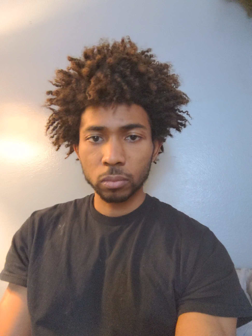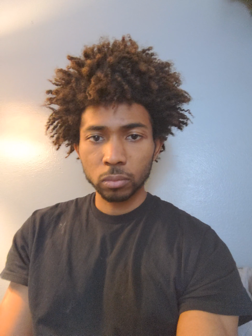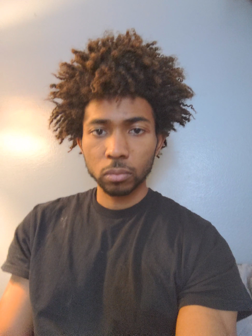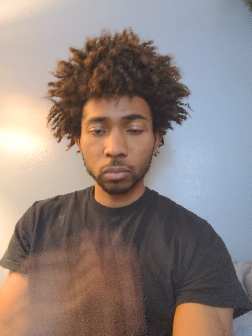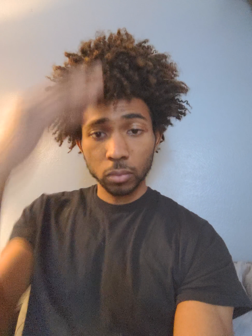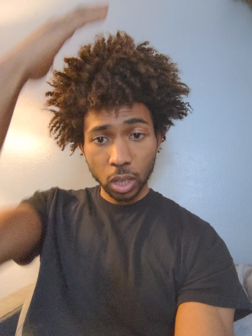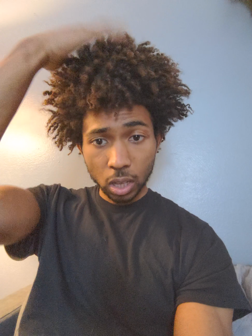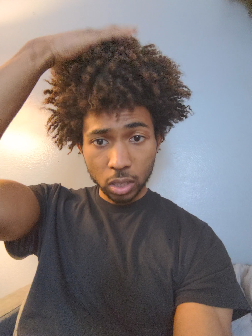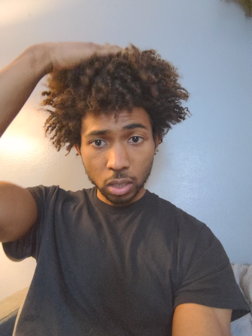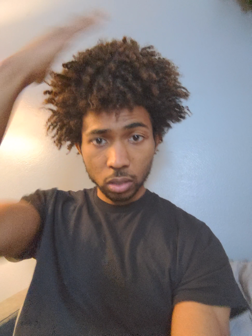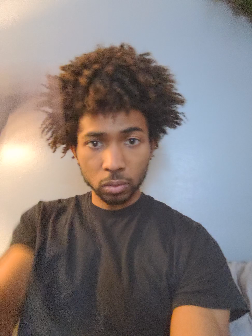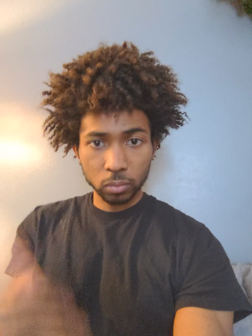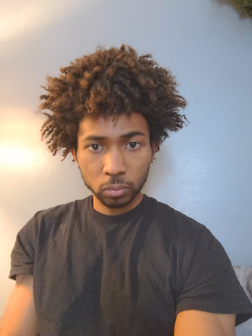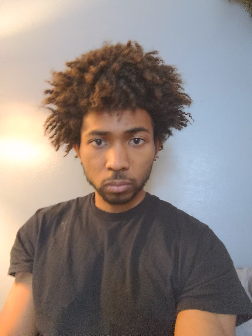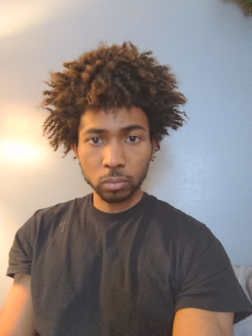hat